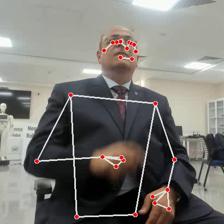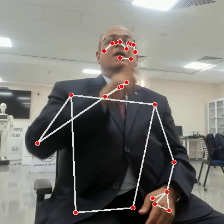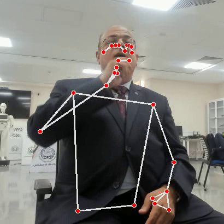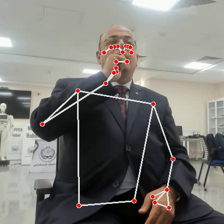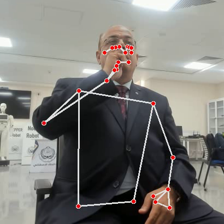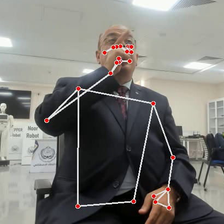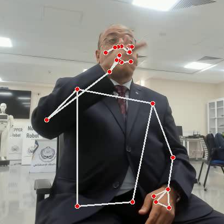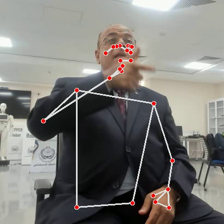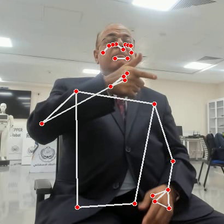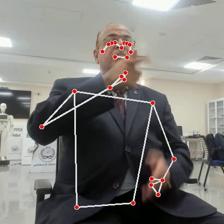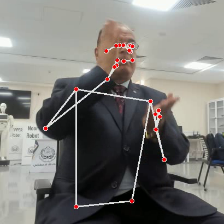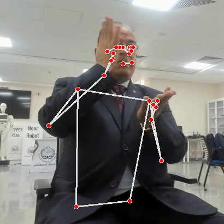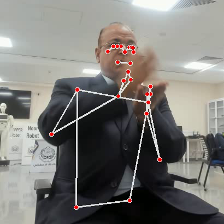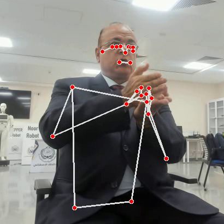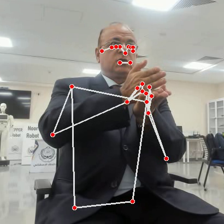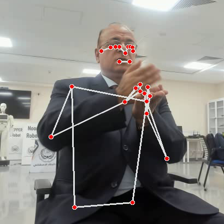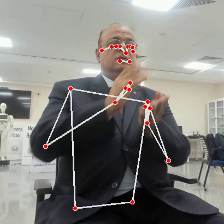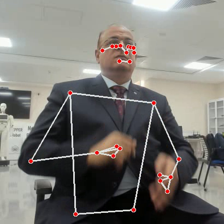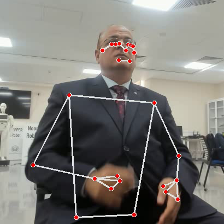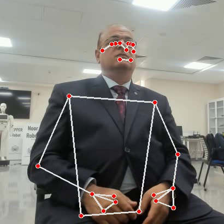sadak